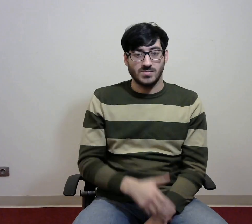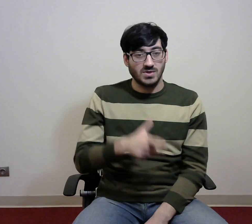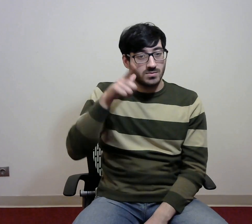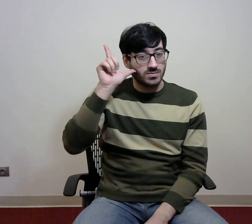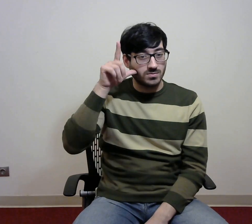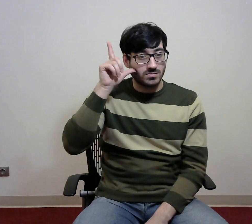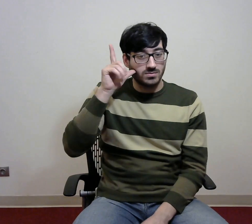srağagün